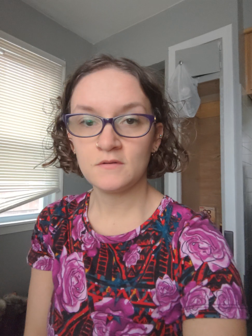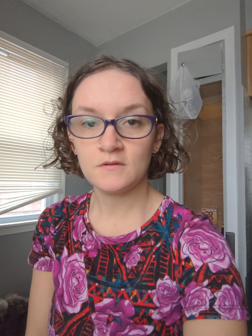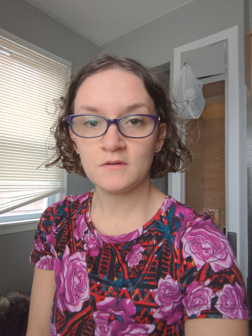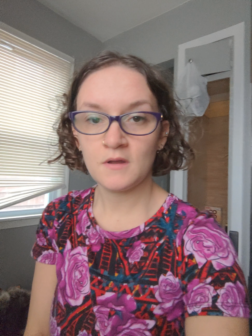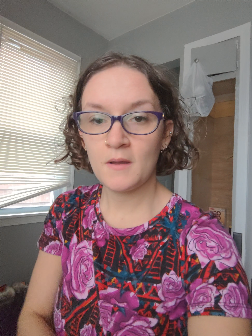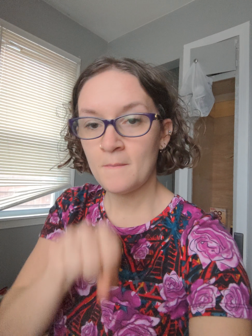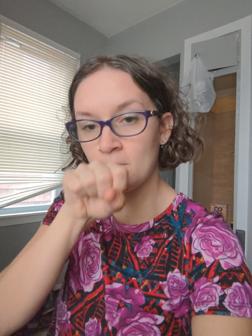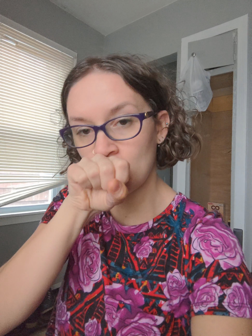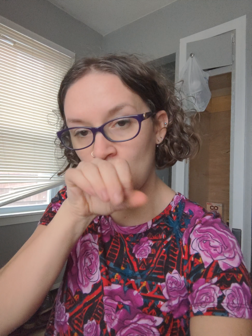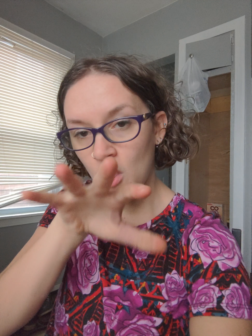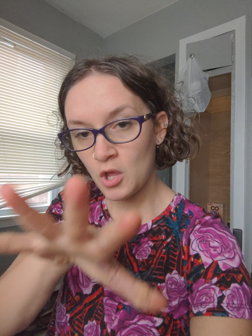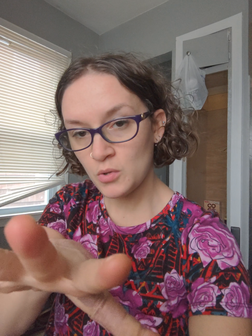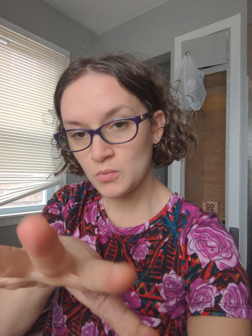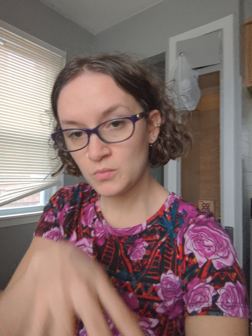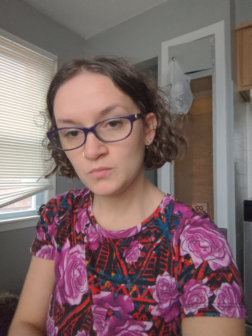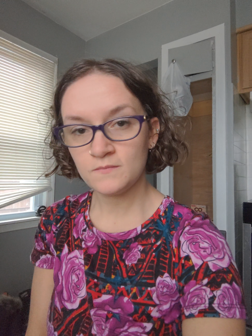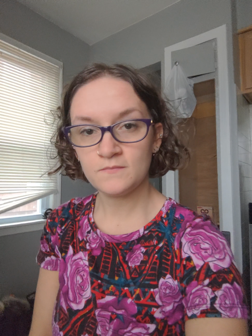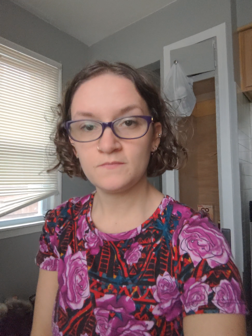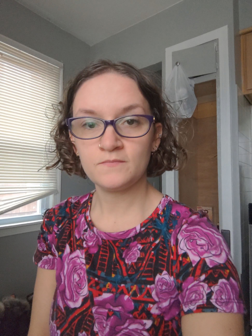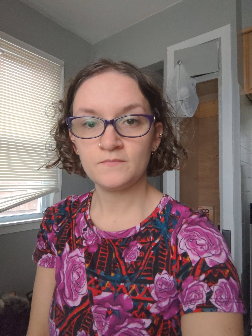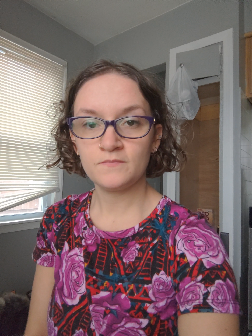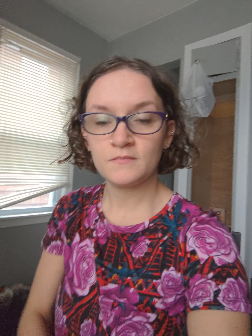blow